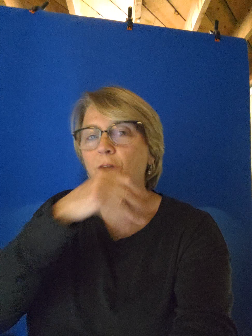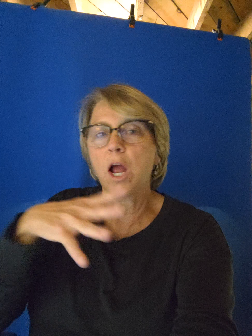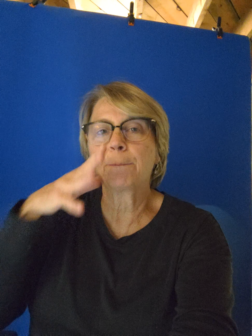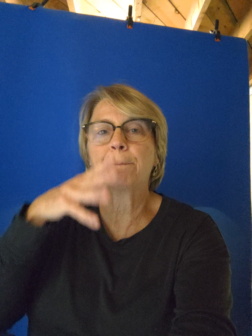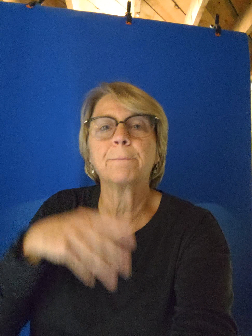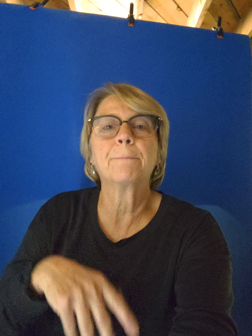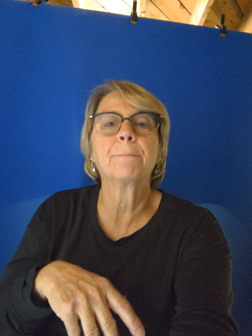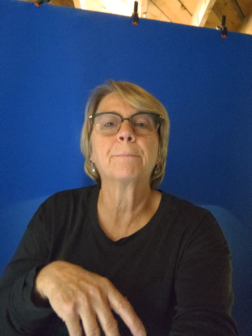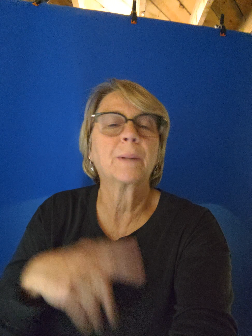farm